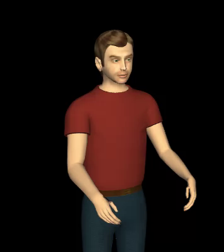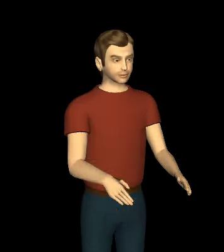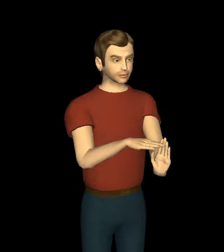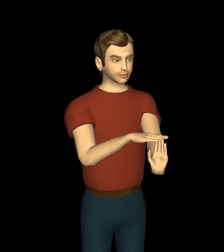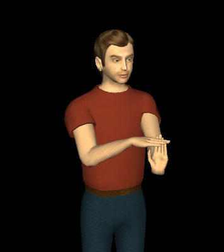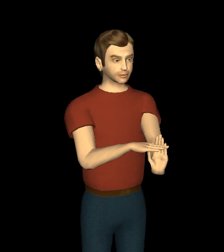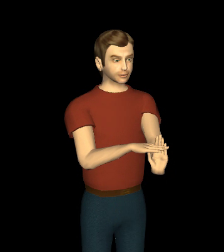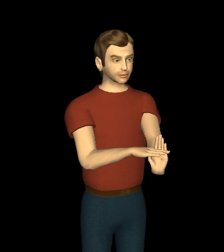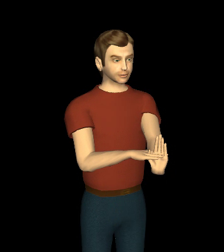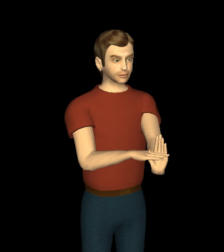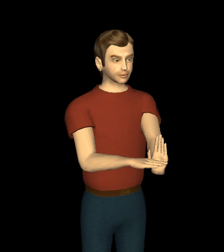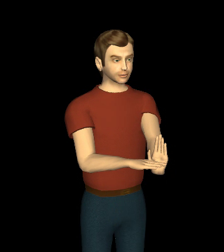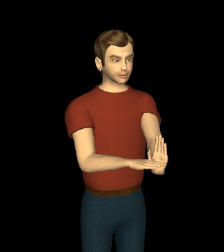قائمة